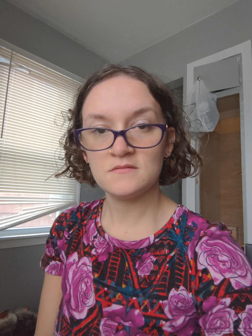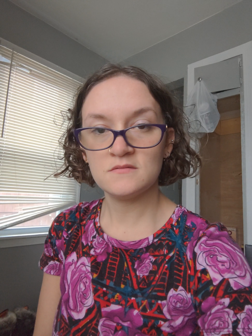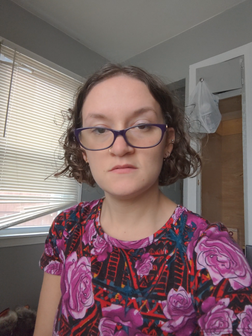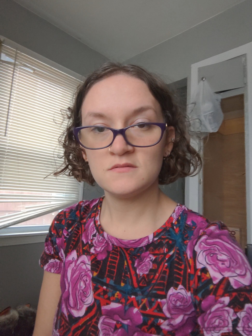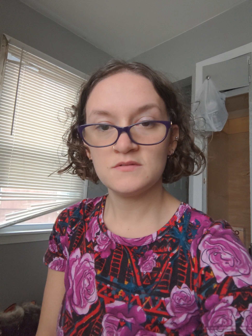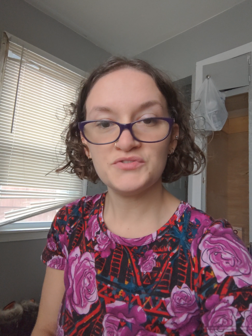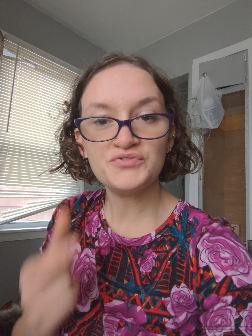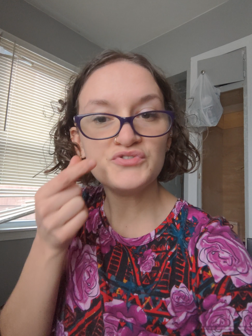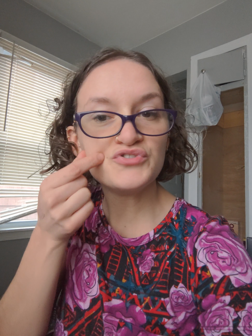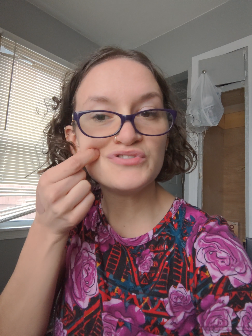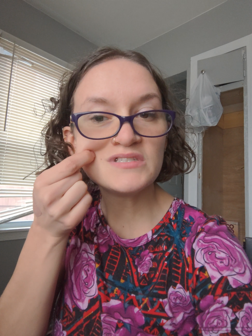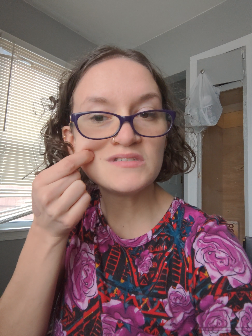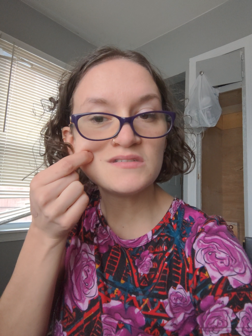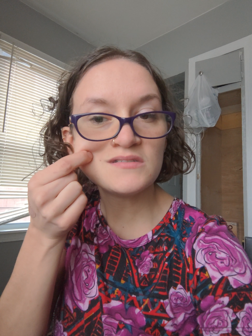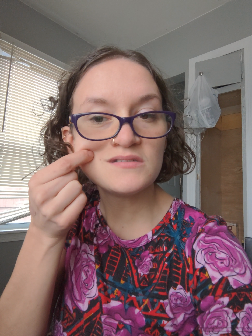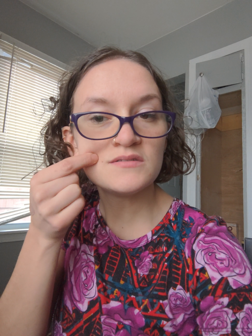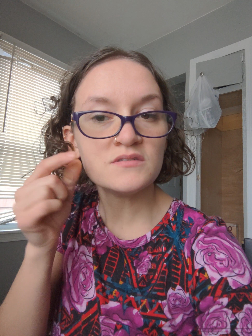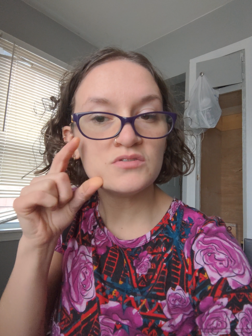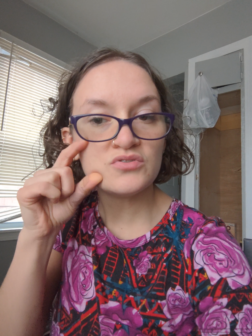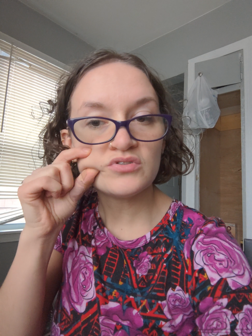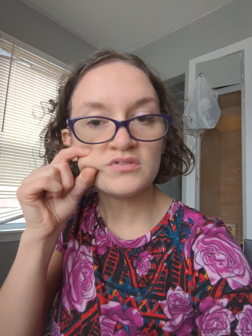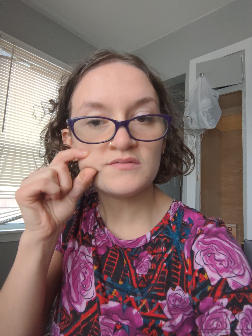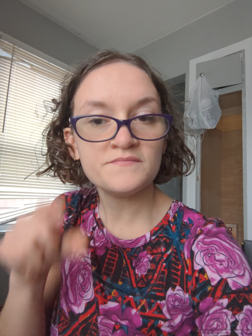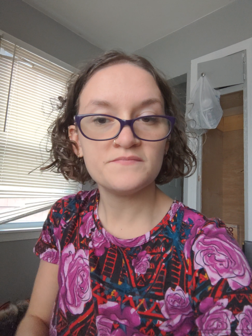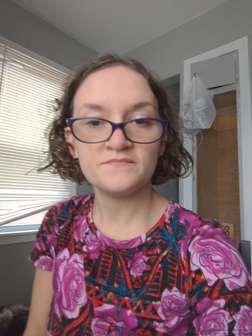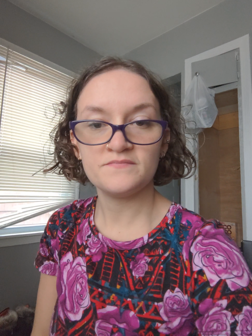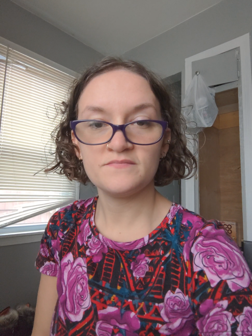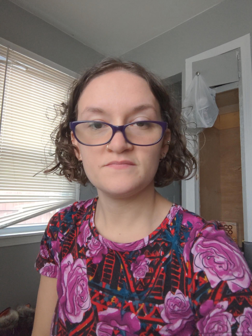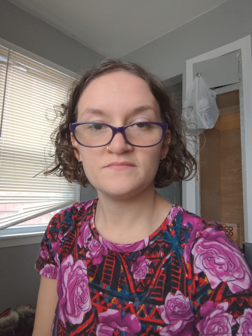cheek